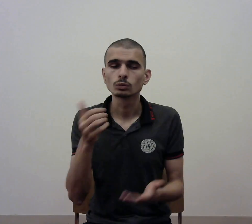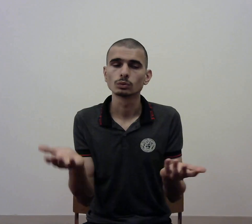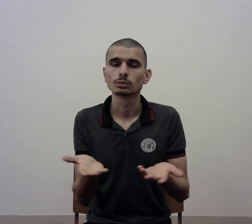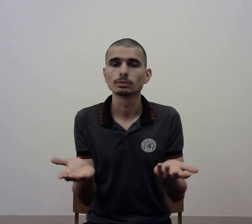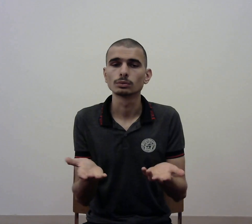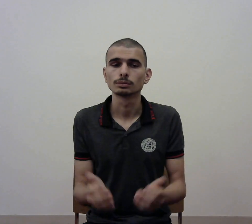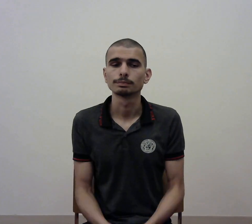nədir